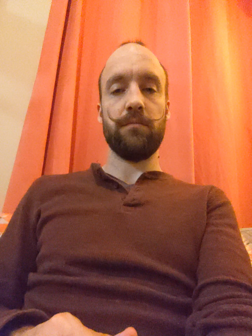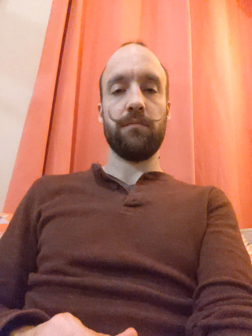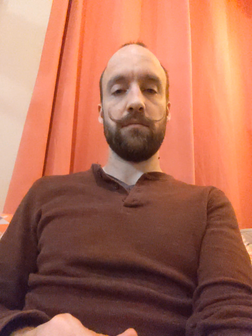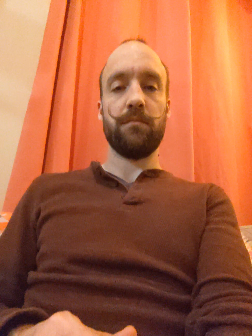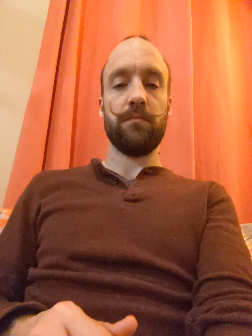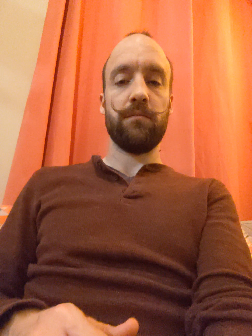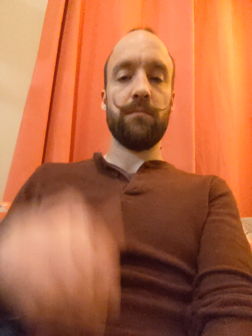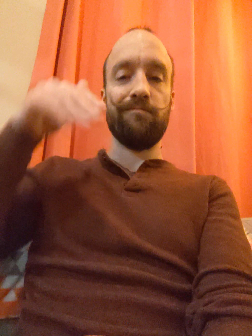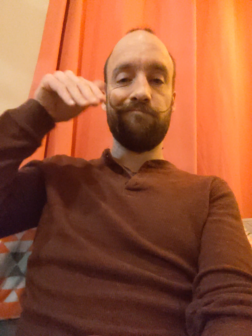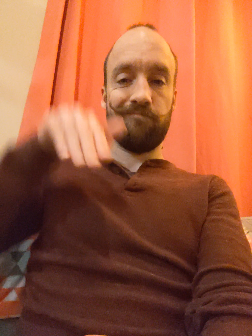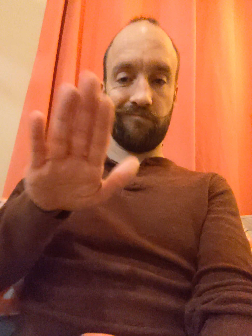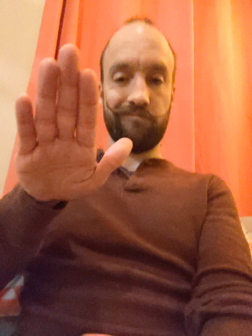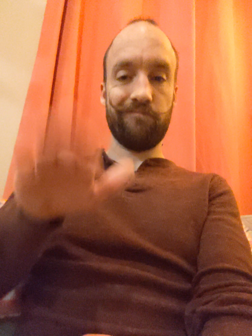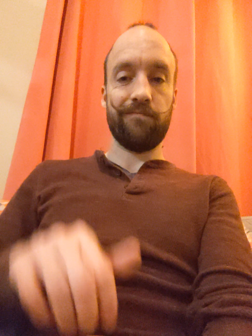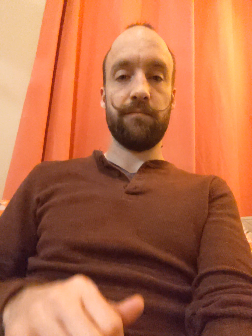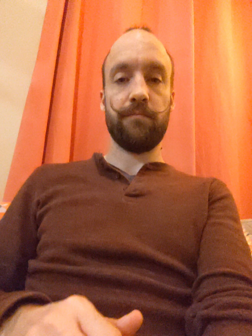into